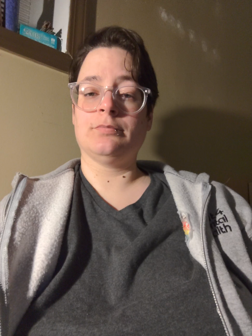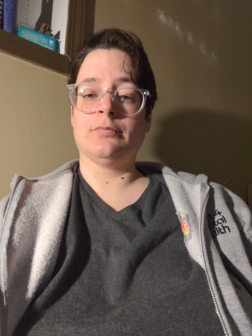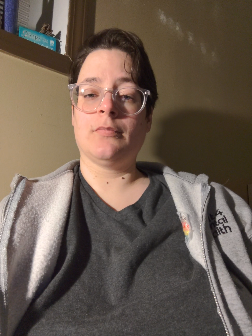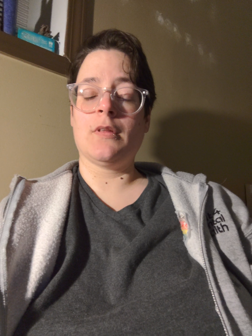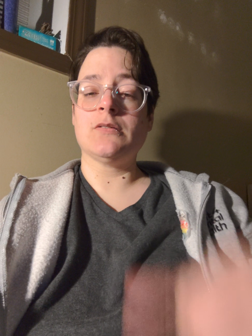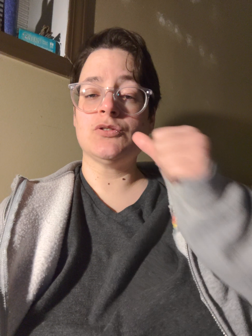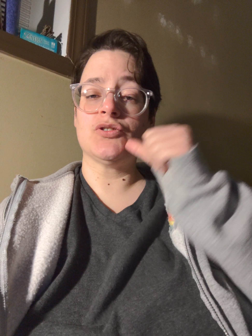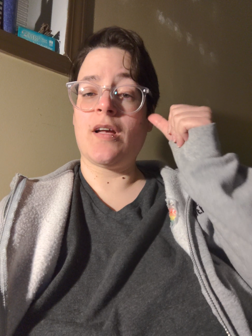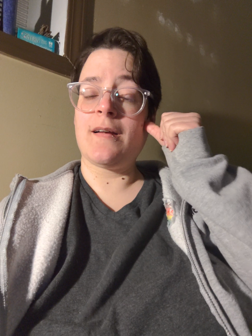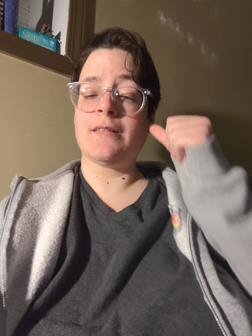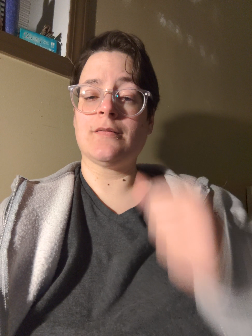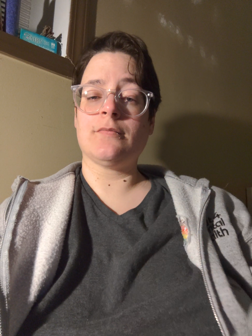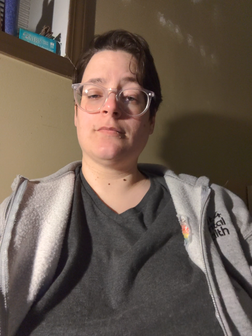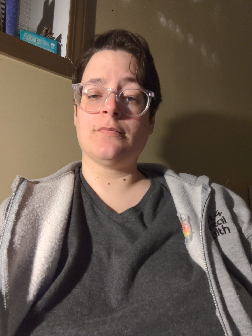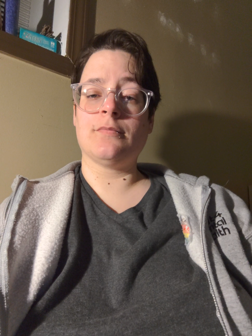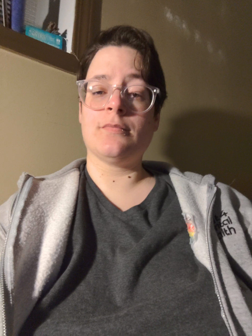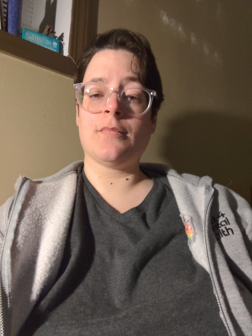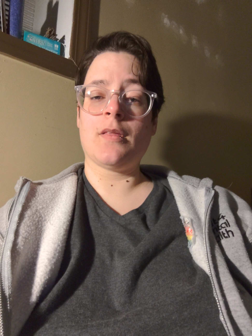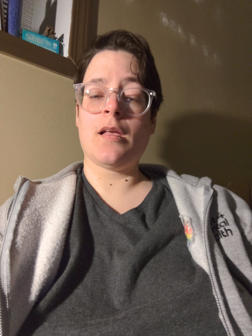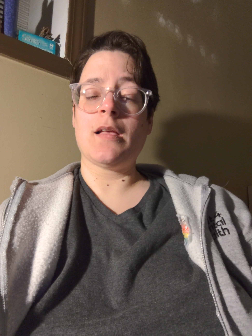yesterday